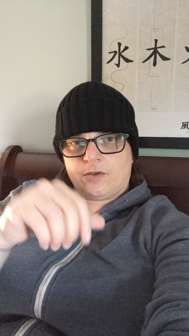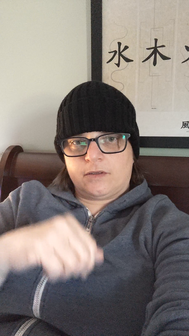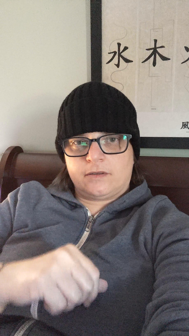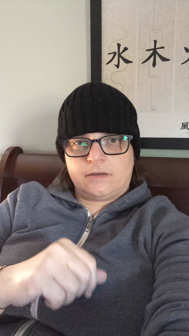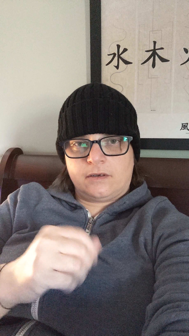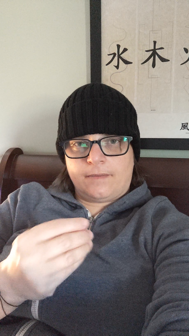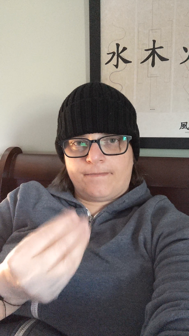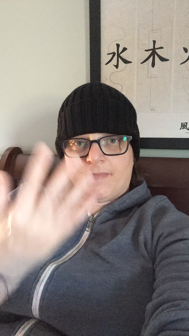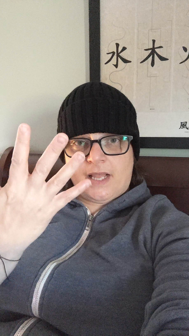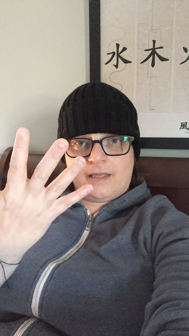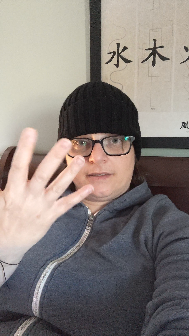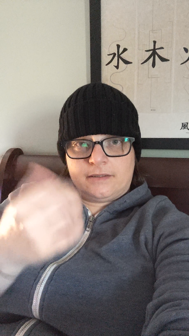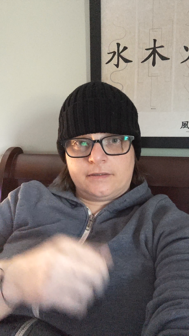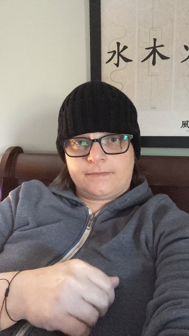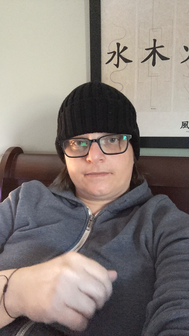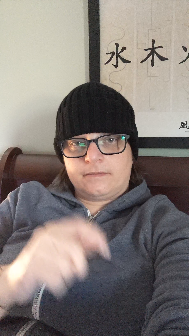plants